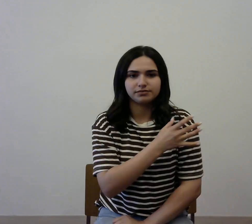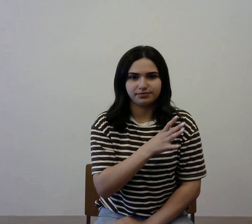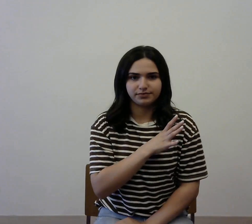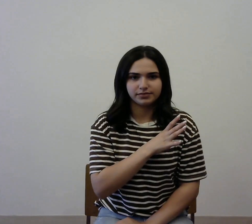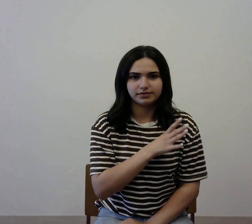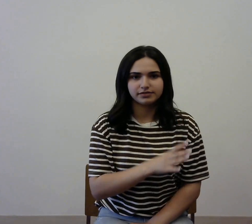olmaq